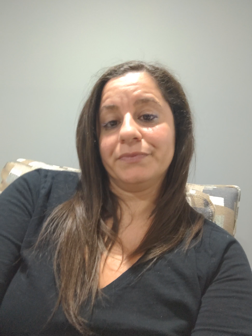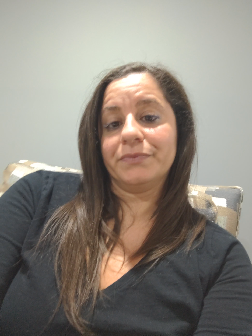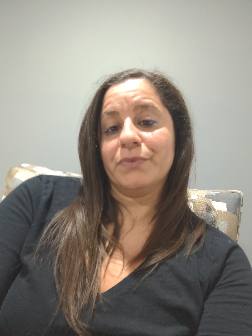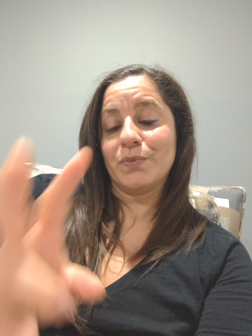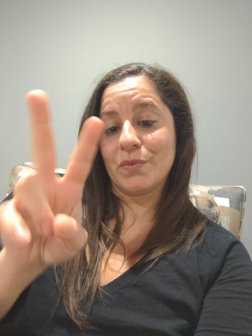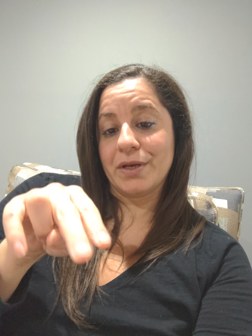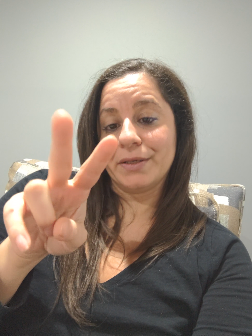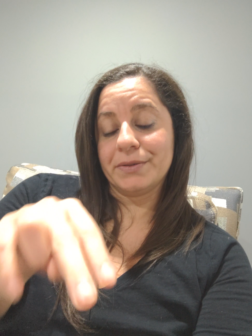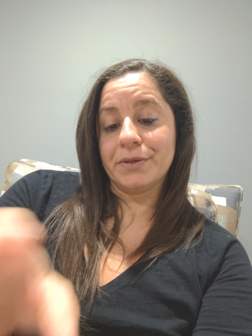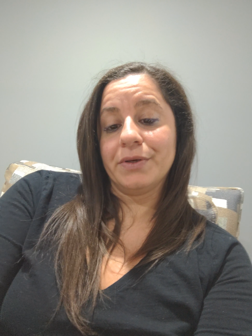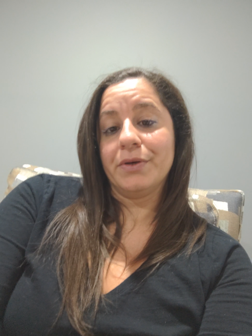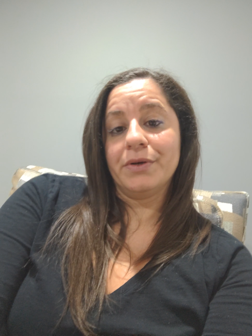read